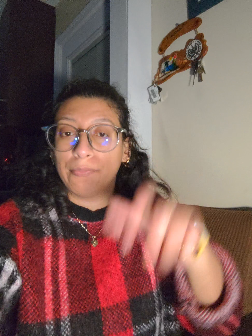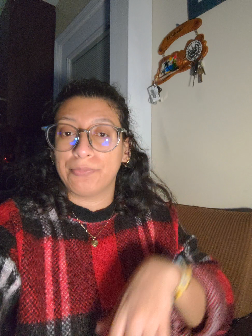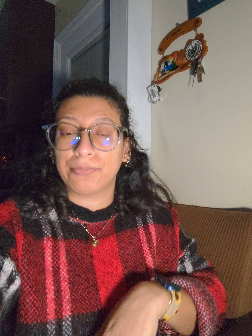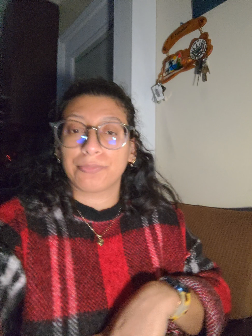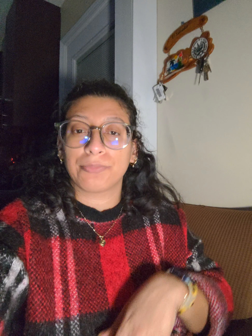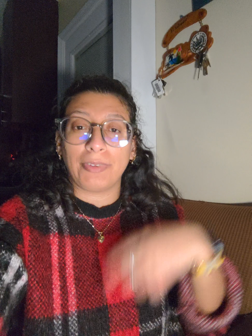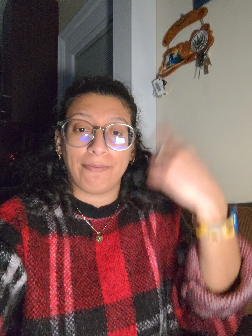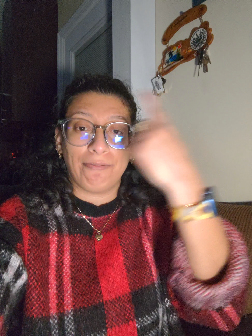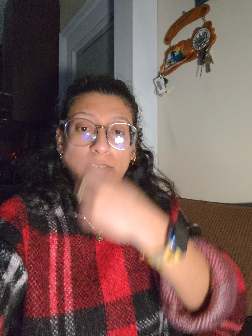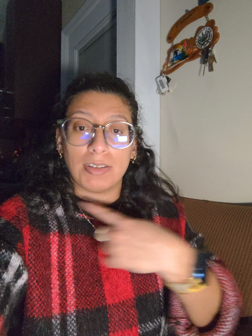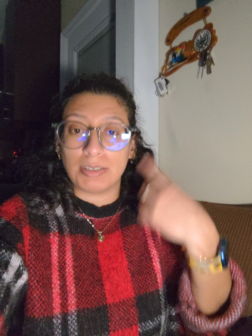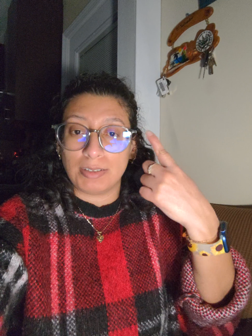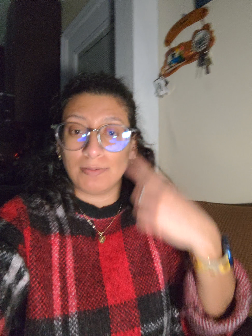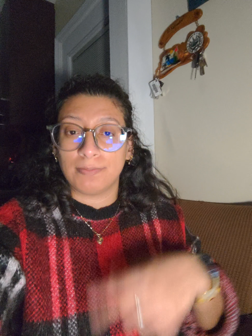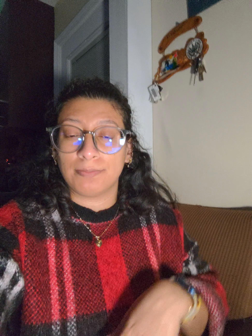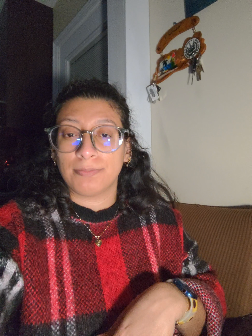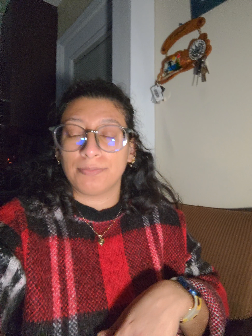face